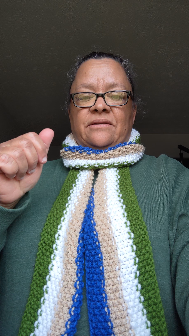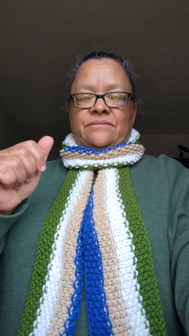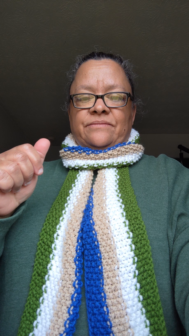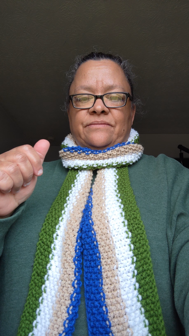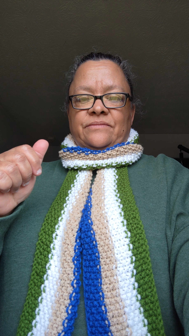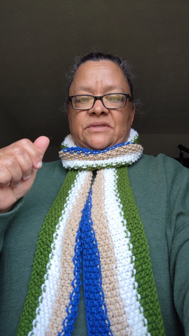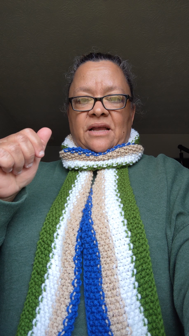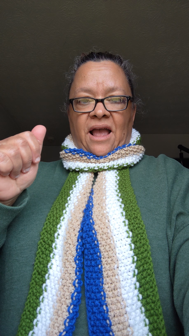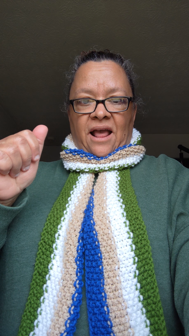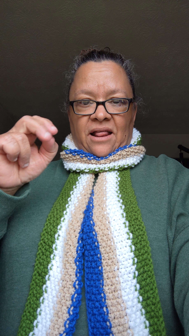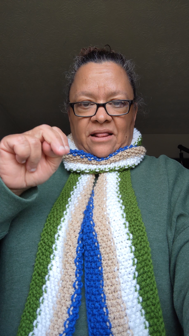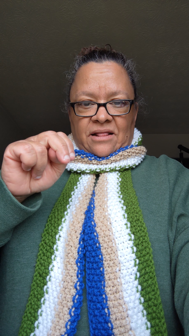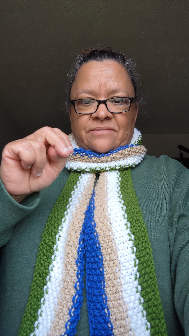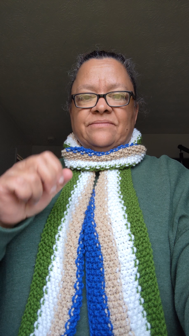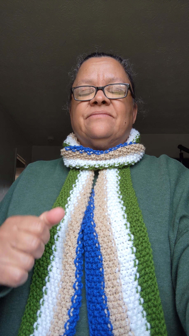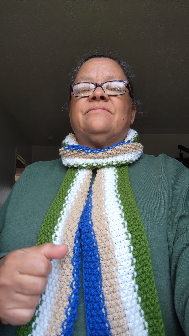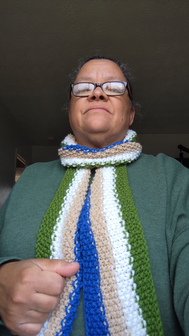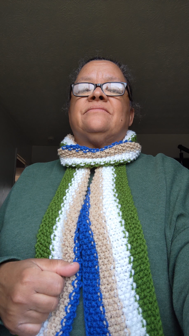an